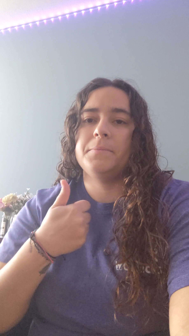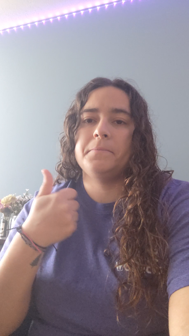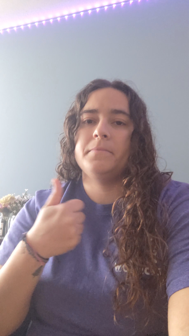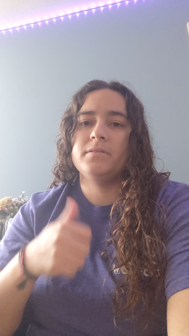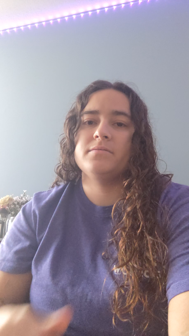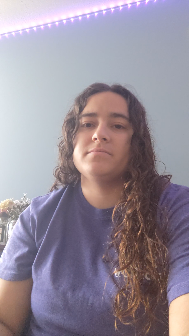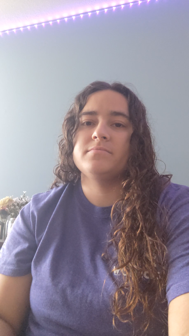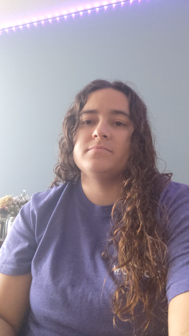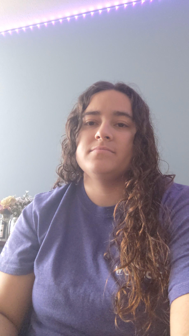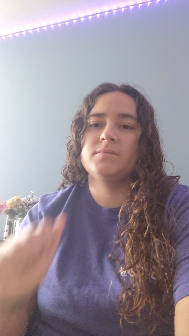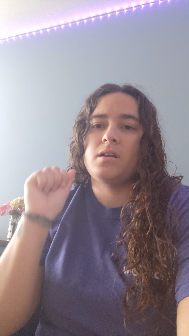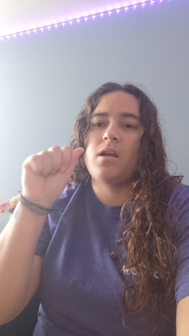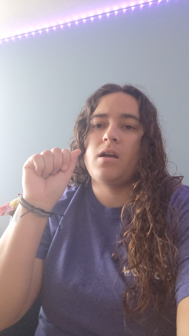knock